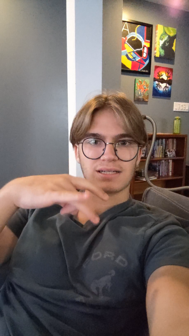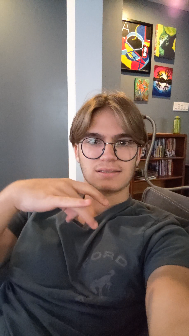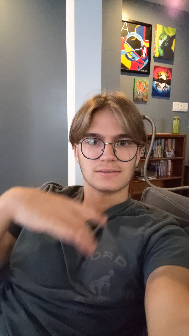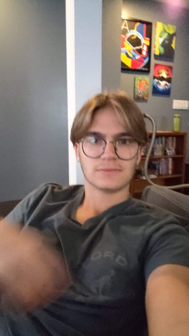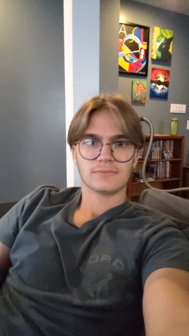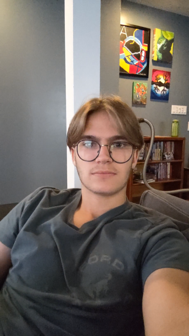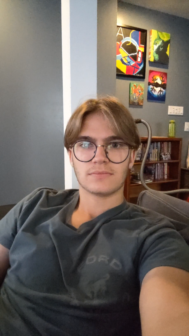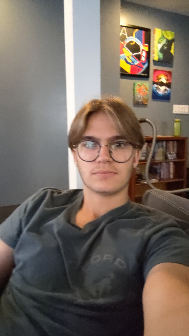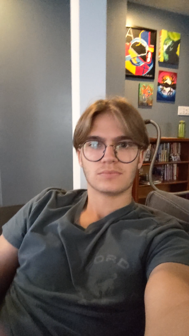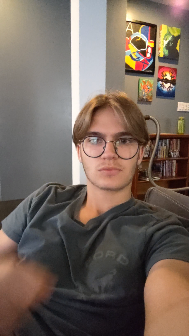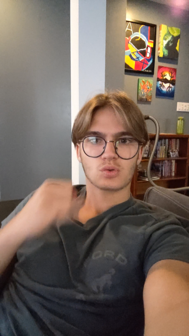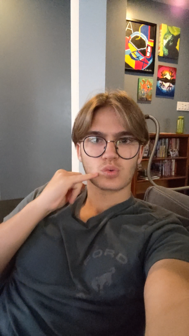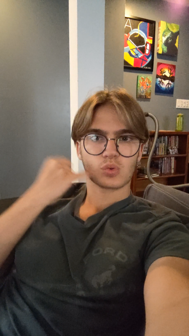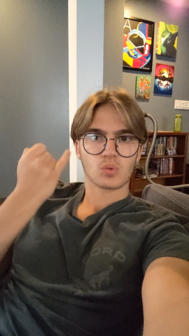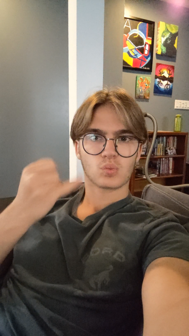juice